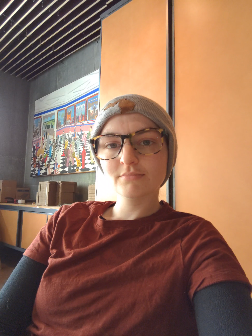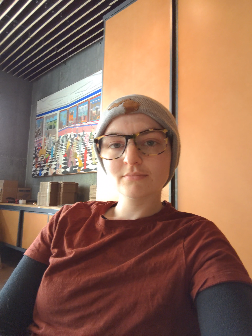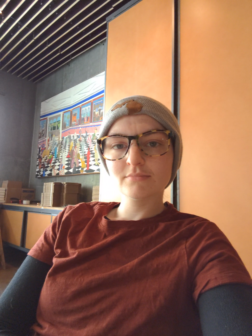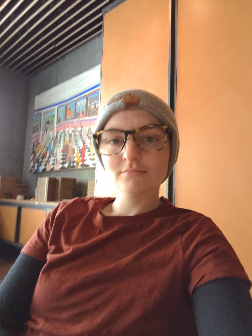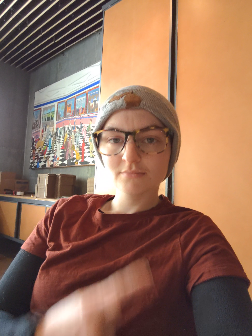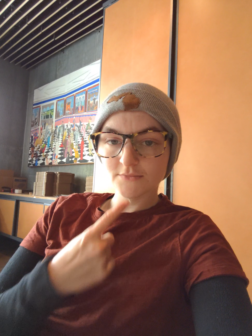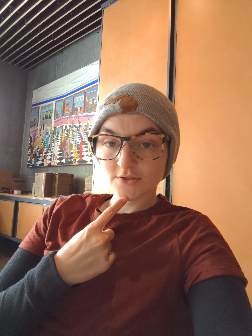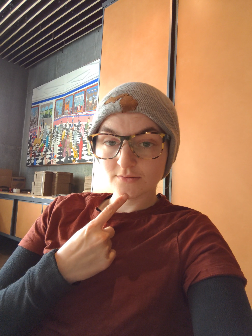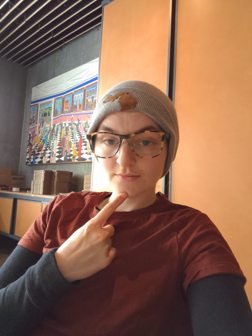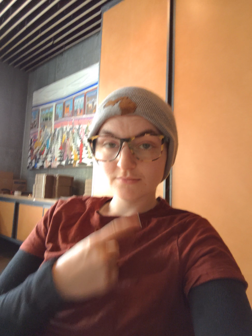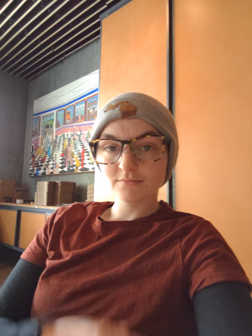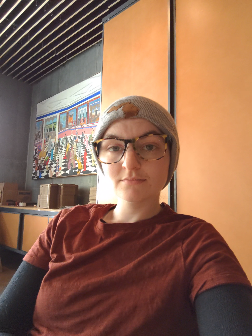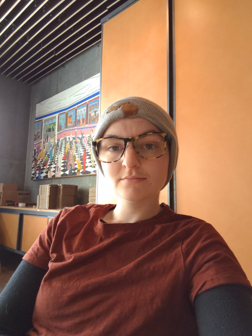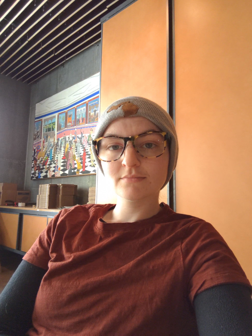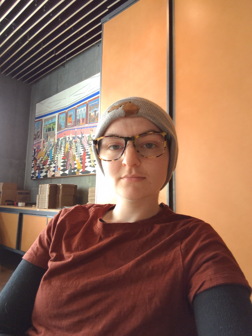say